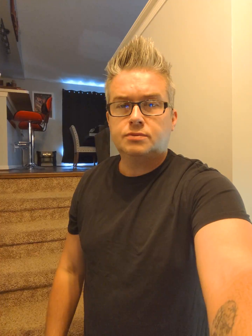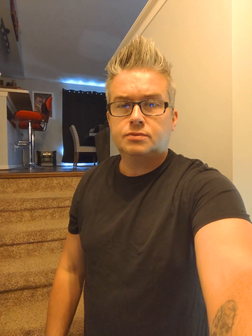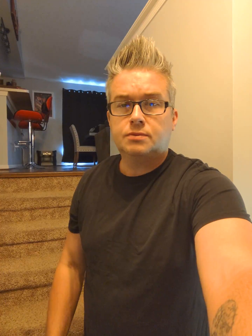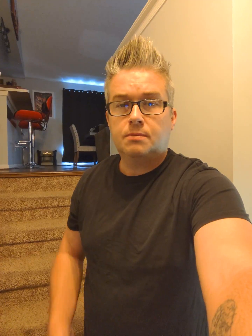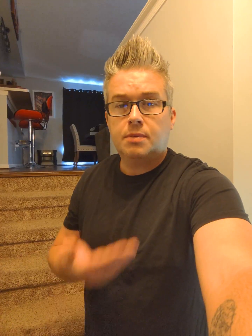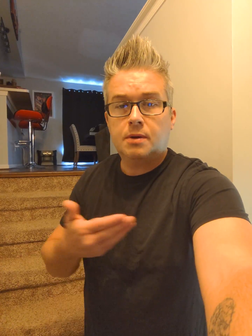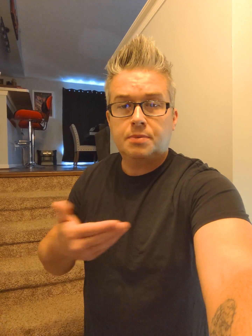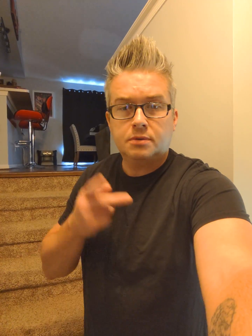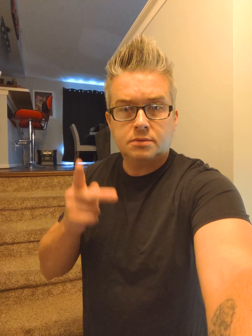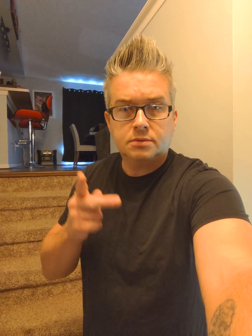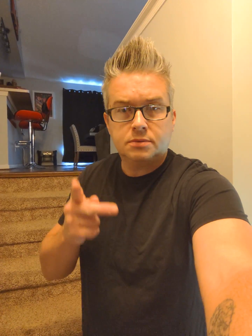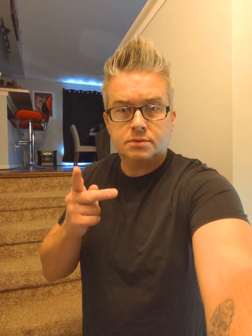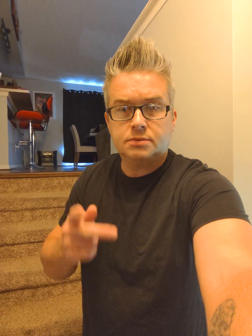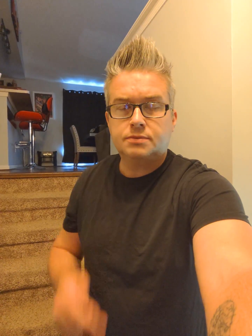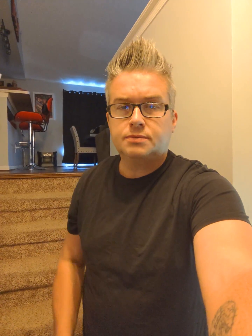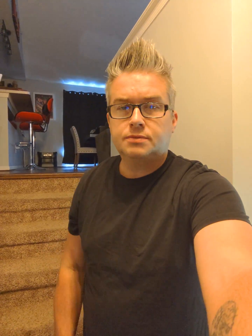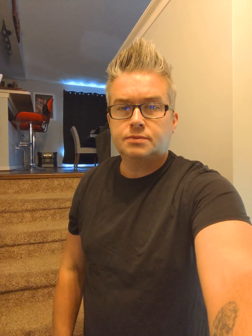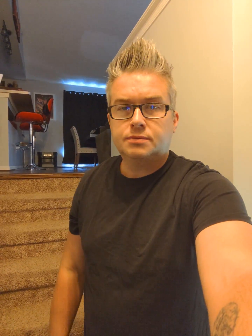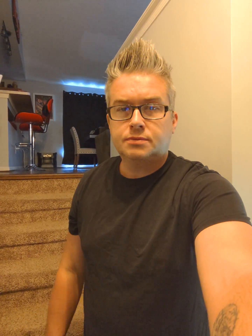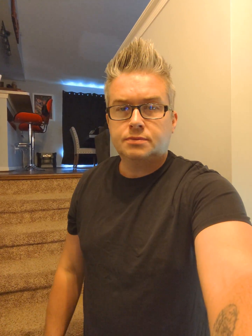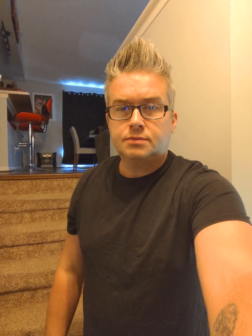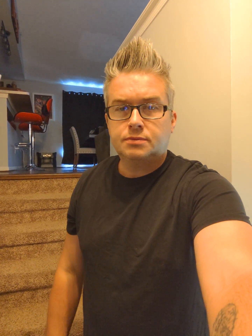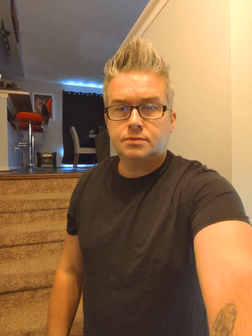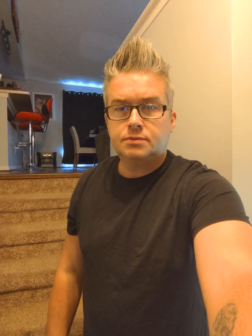babysitter